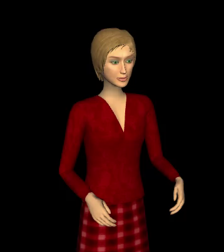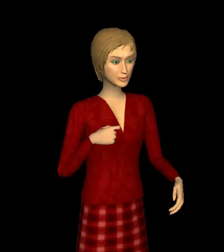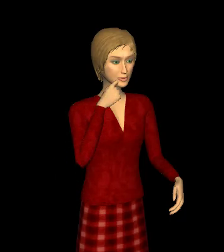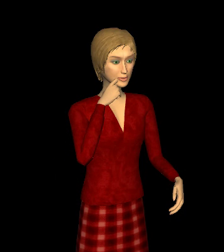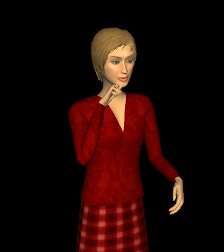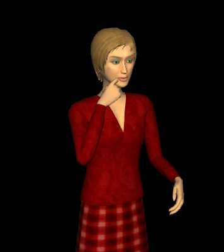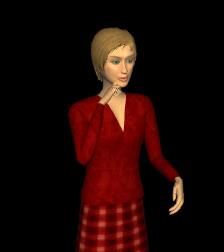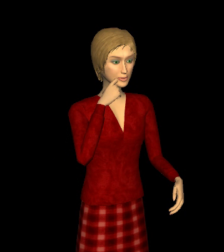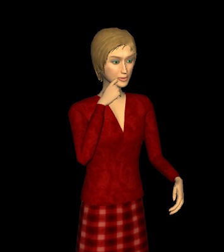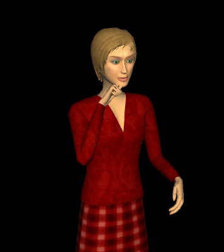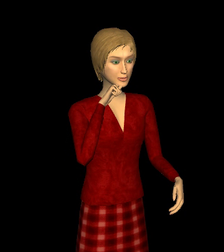طبيب أسنان